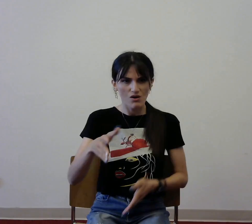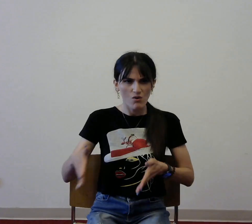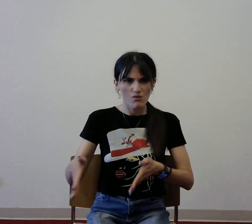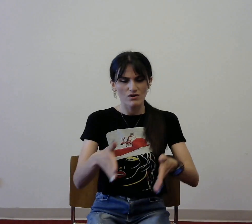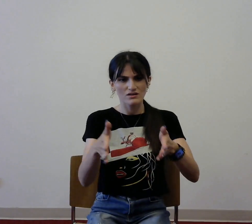yol